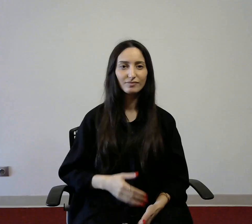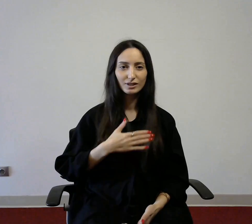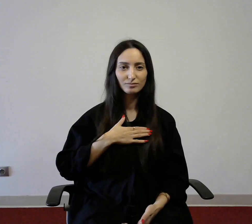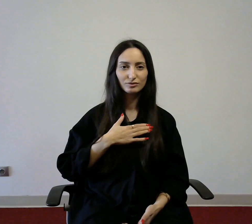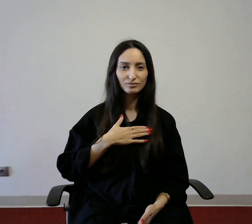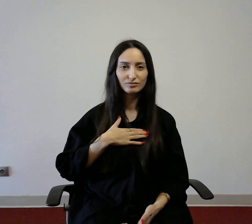mən